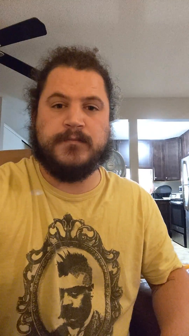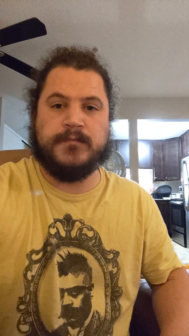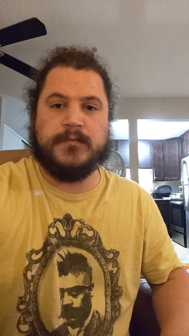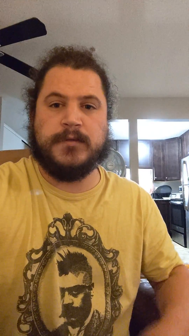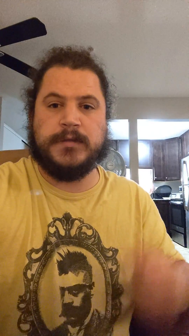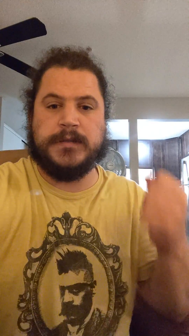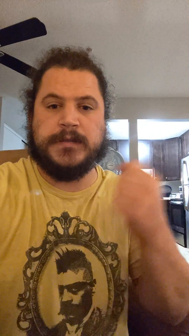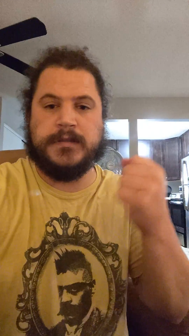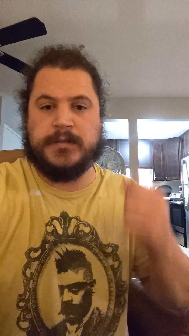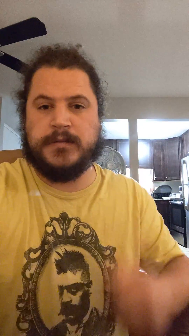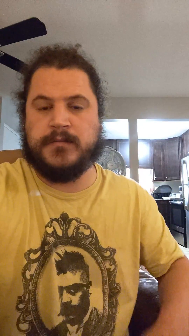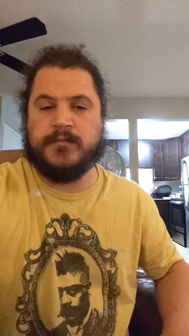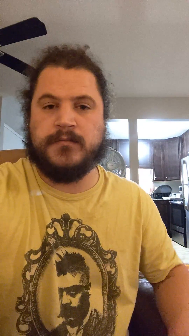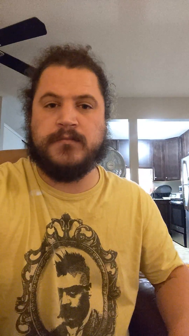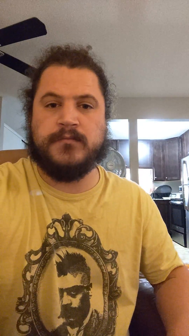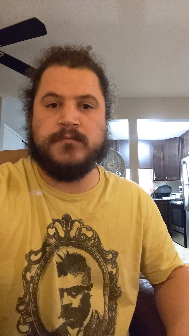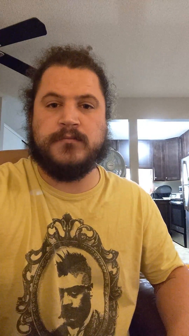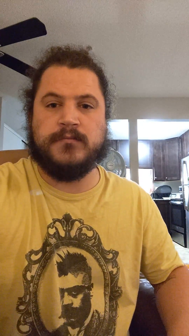hit